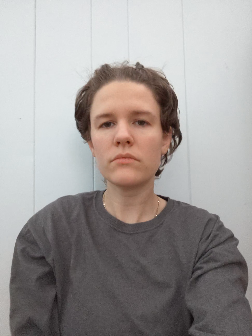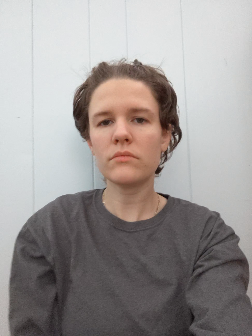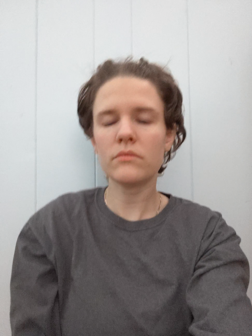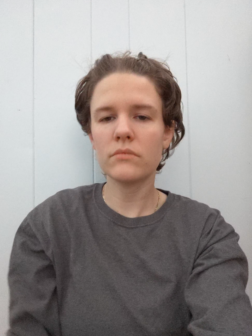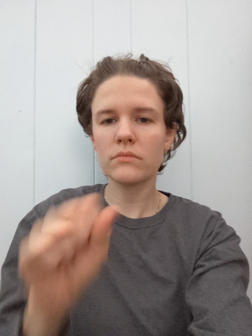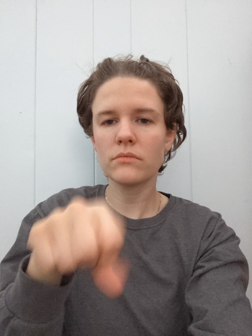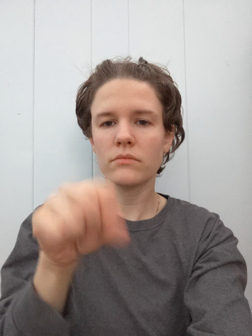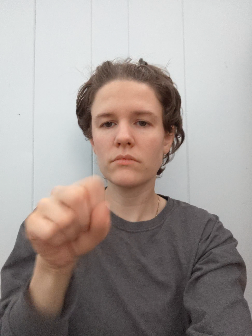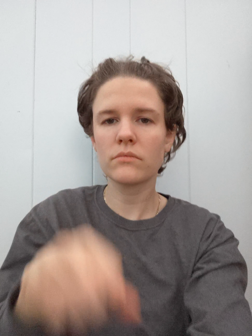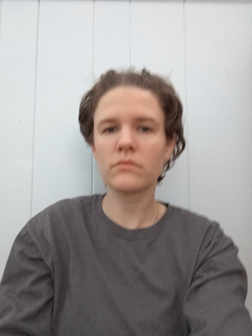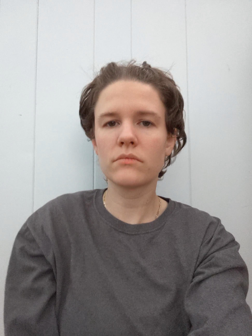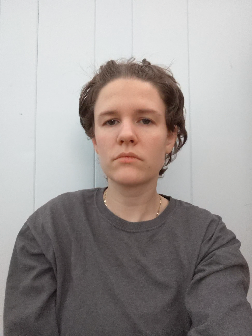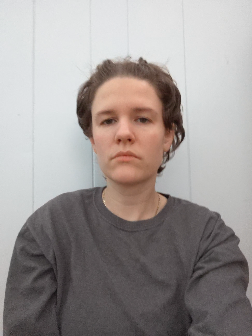yes